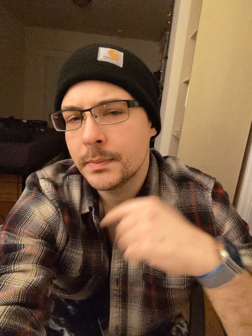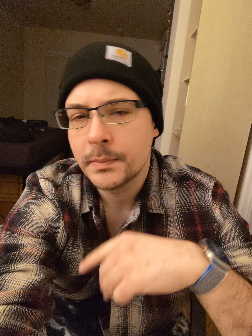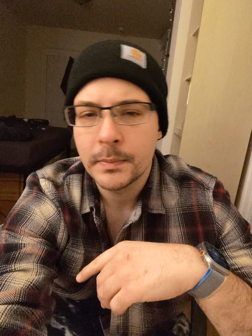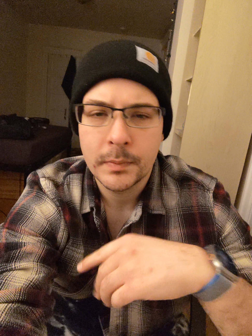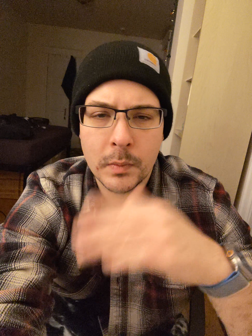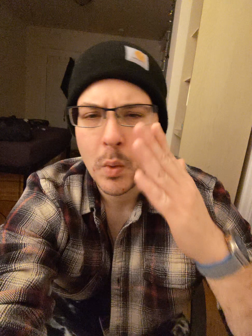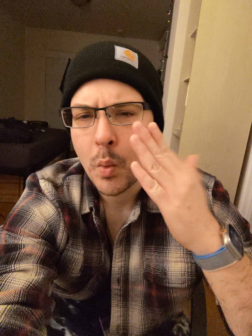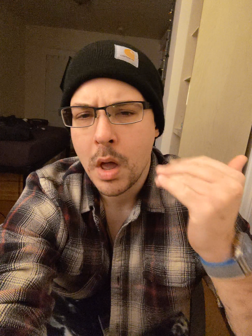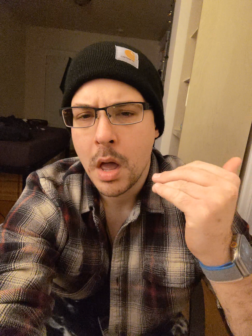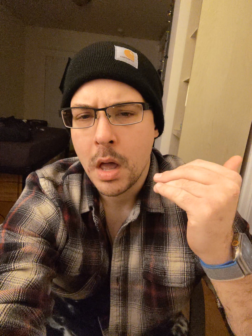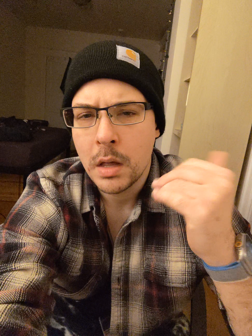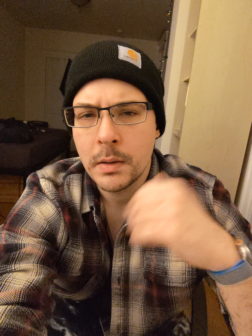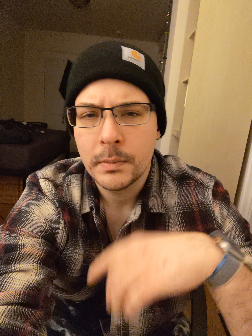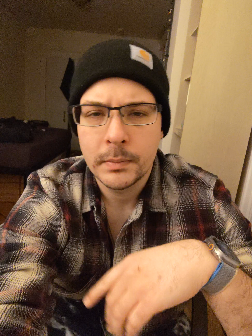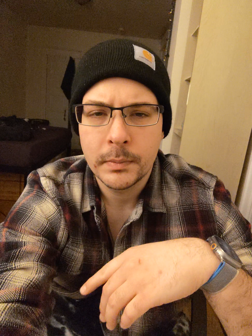why